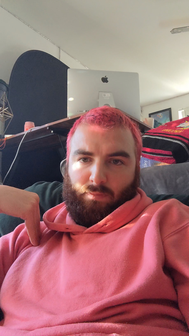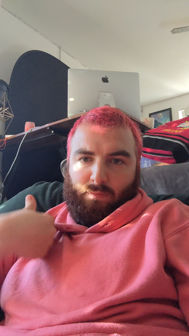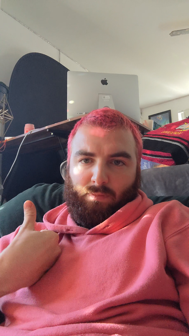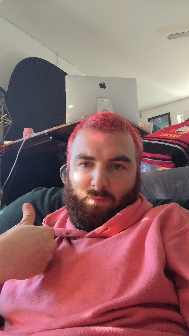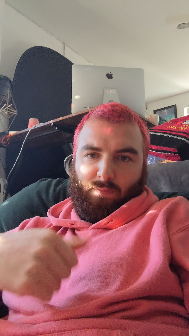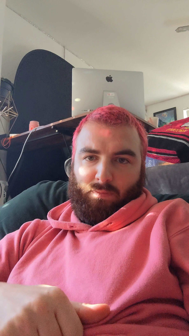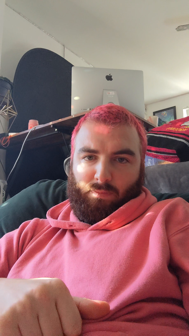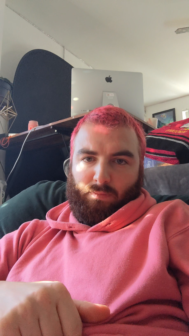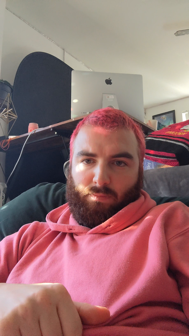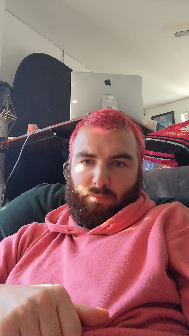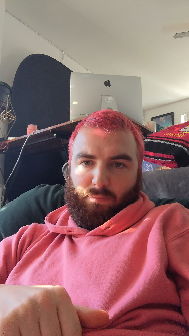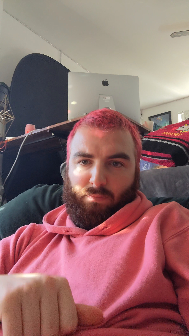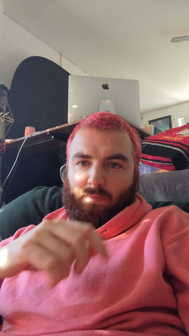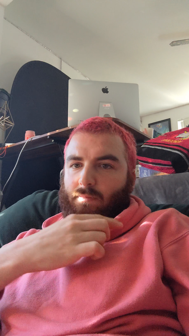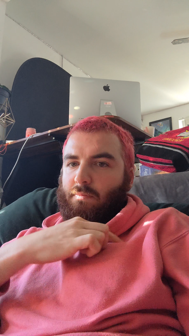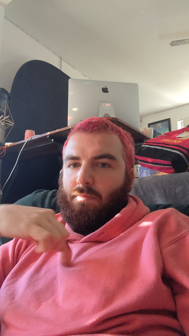bib